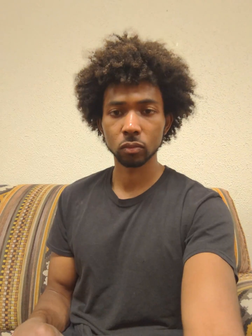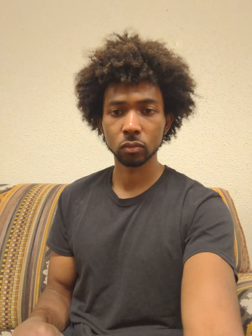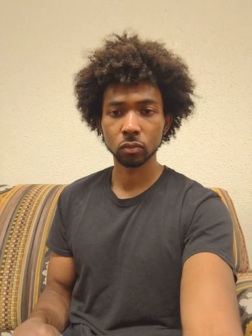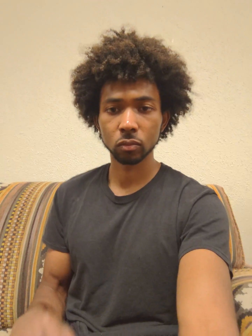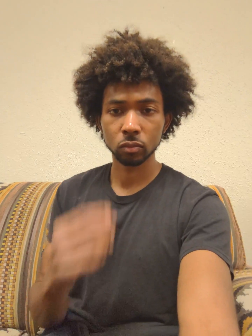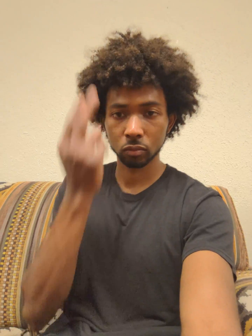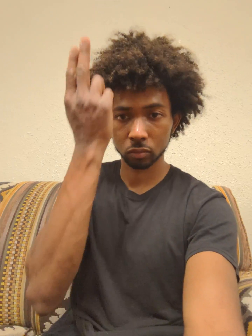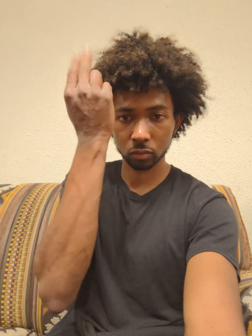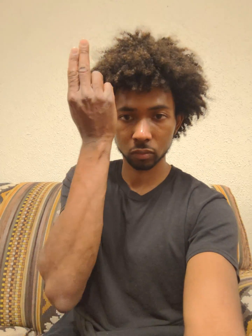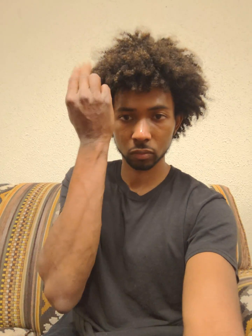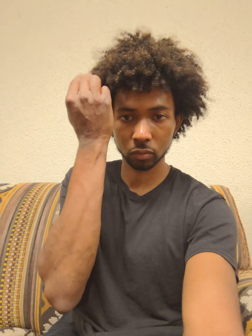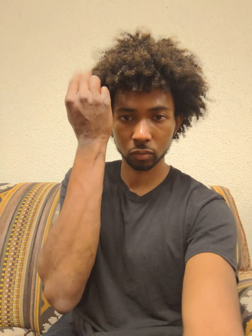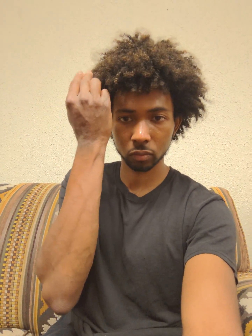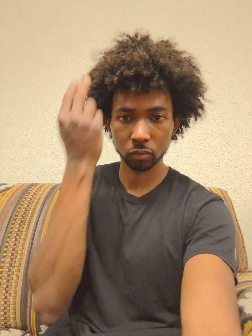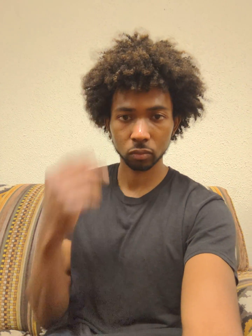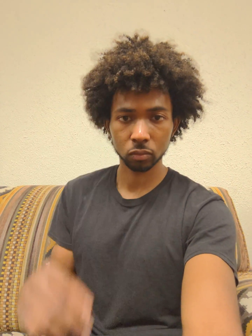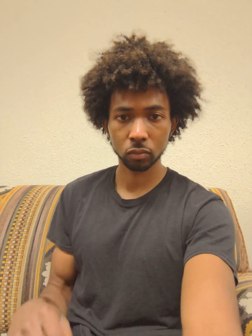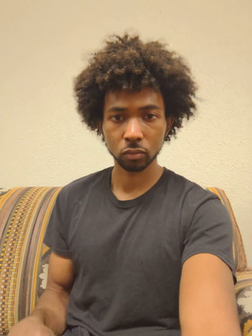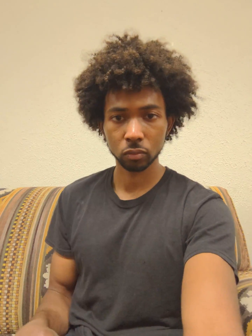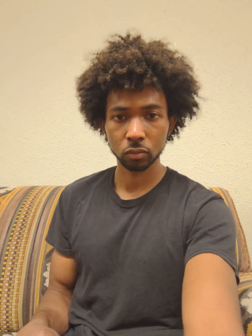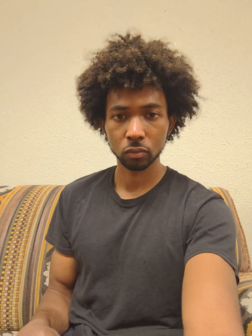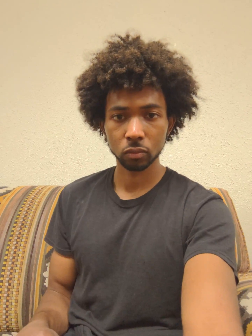bunny